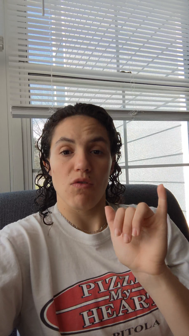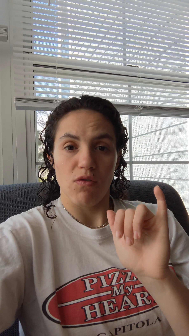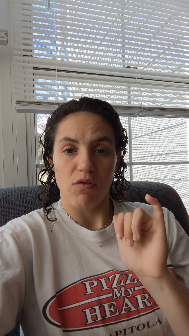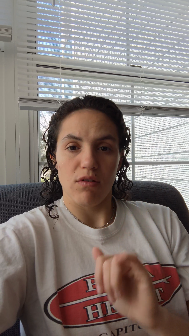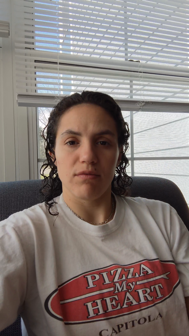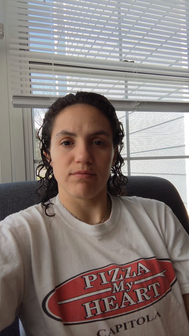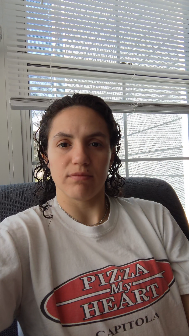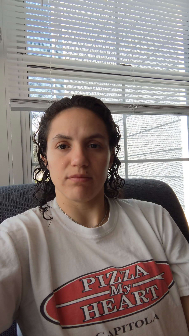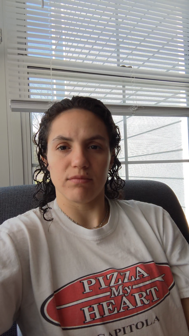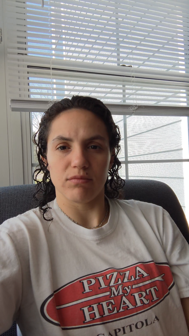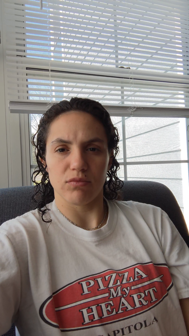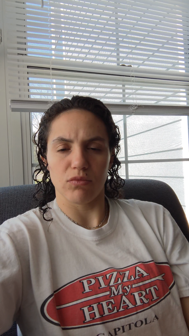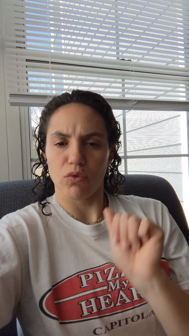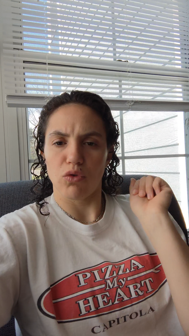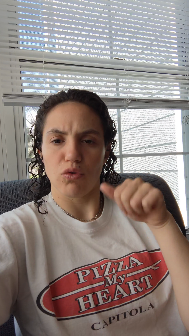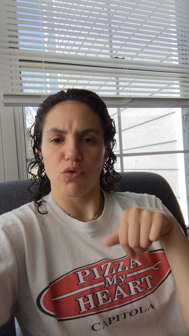could